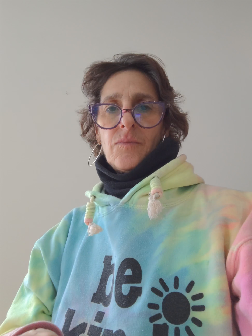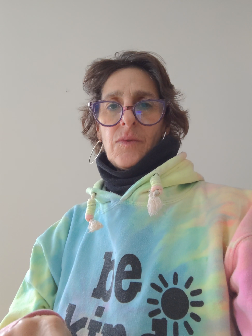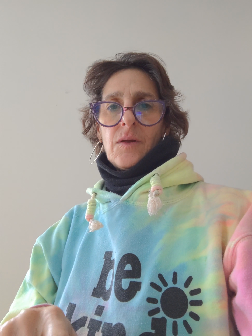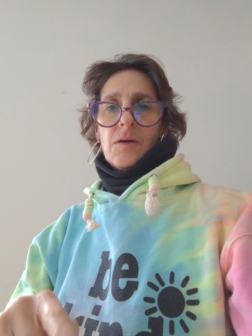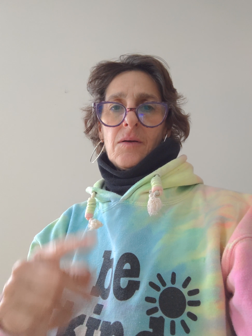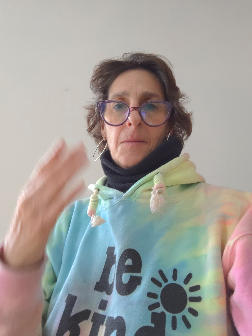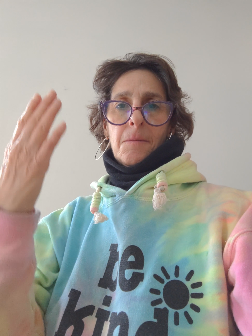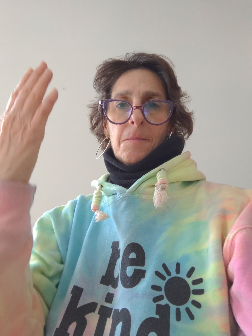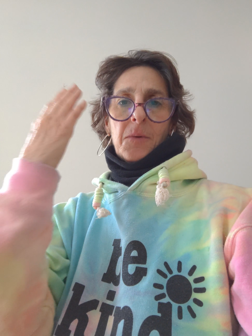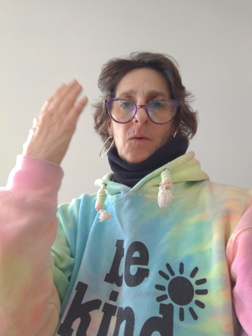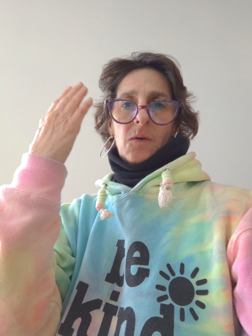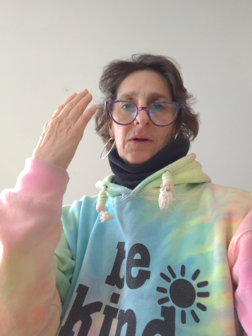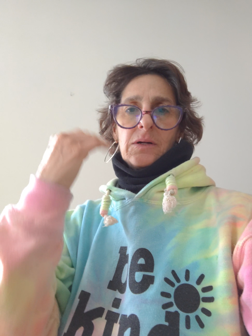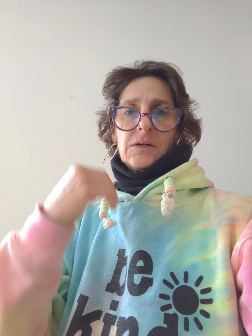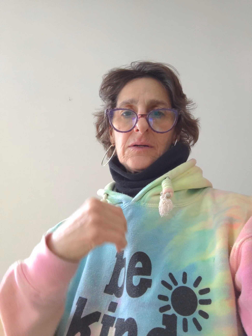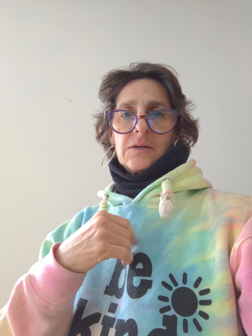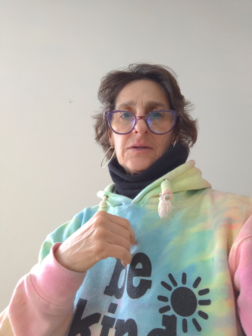morning